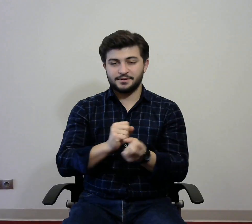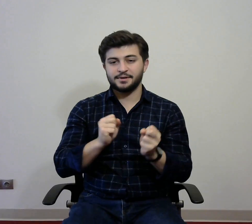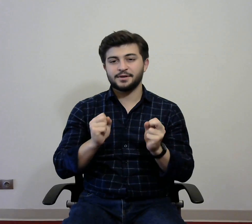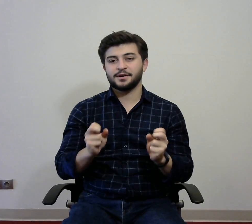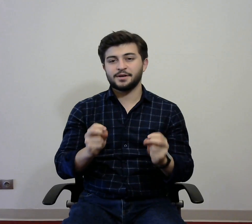necə